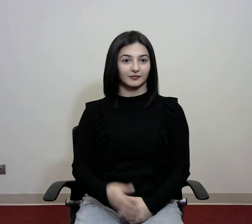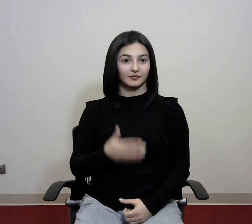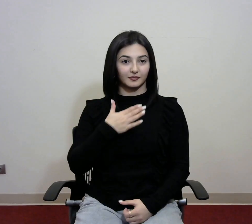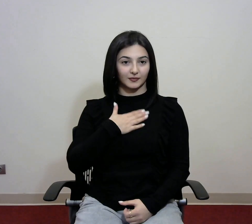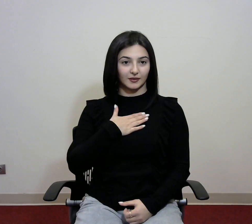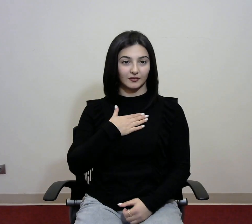mən